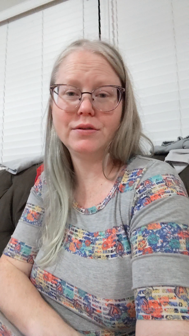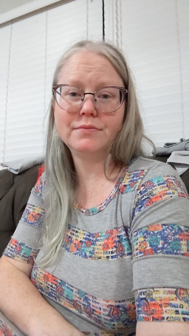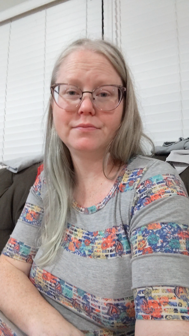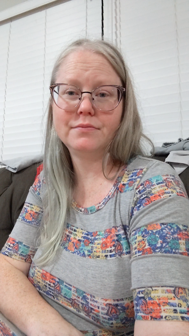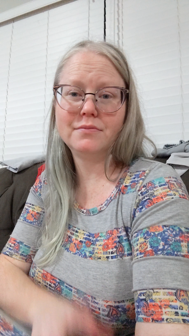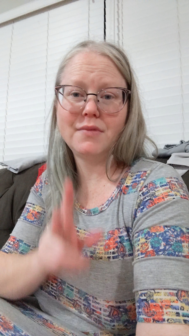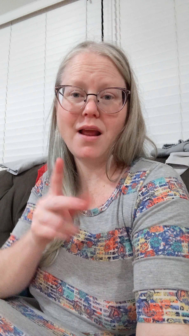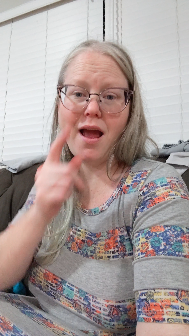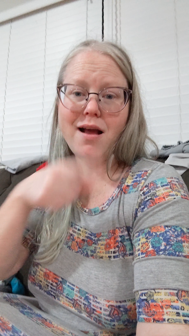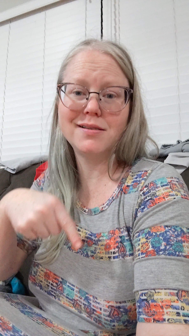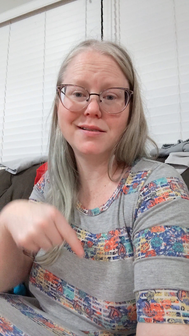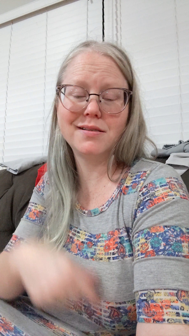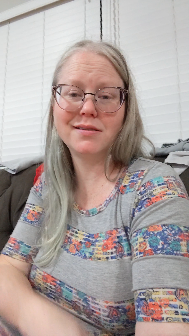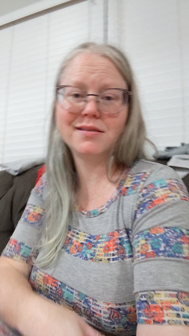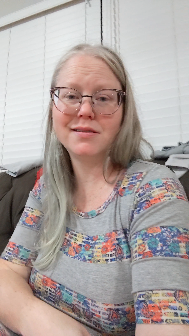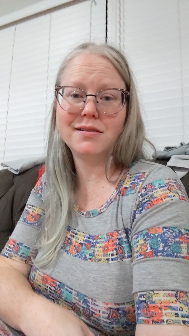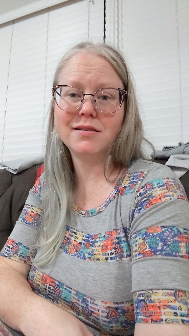cut